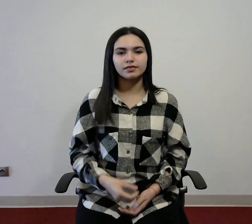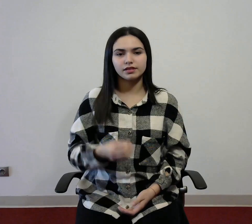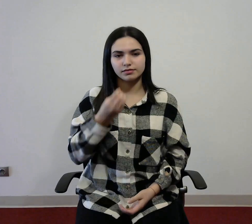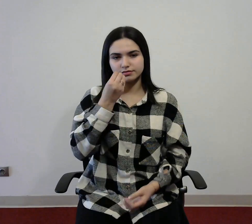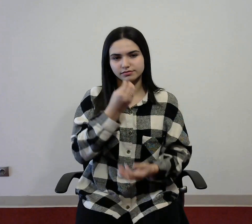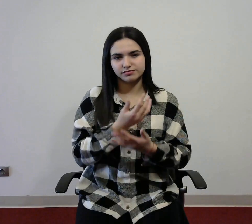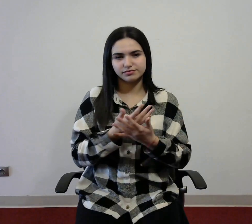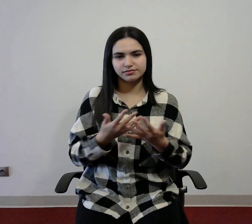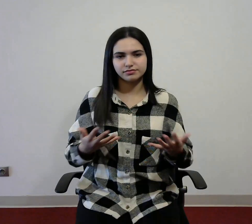ərzaq